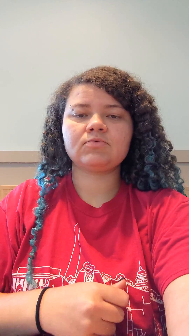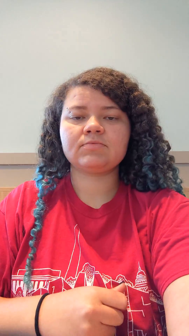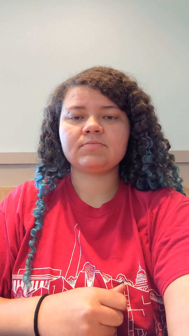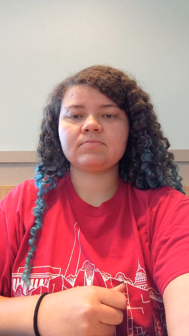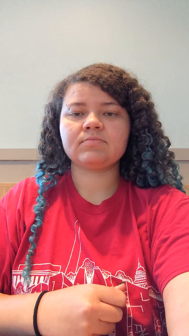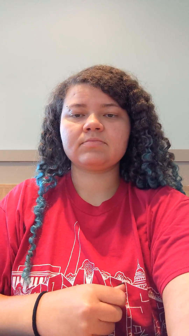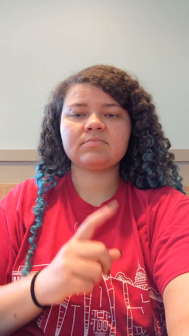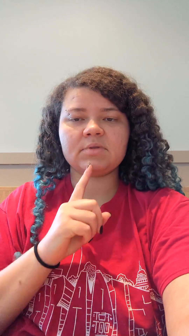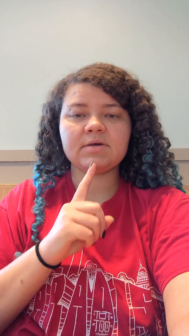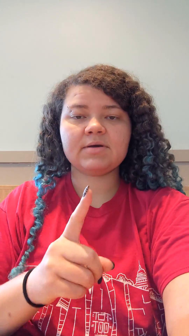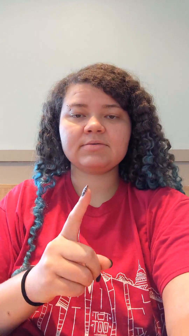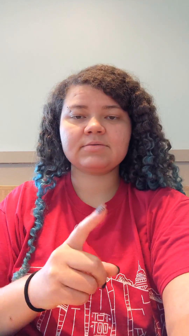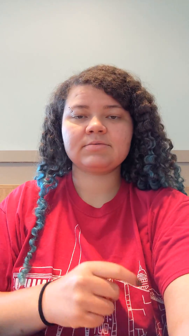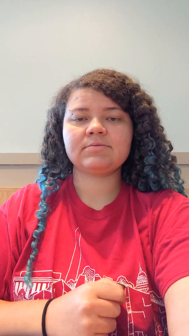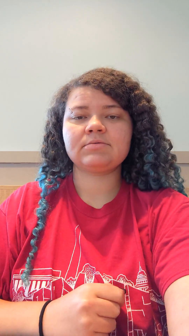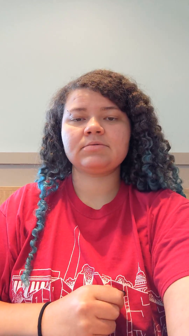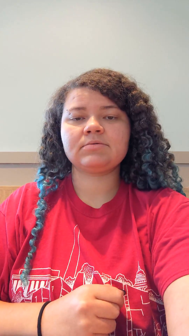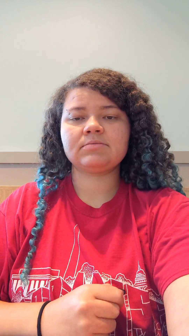is